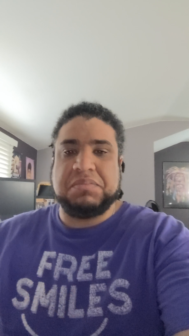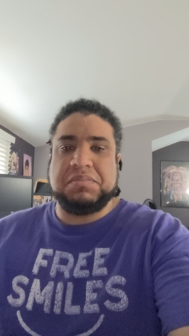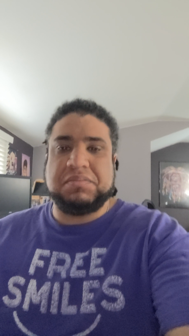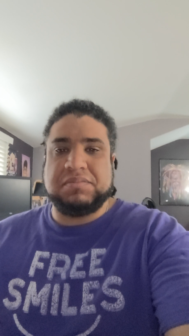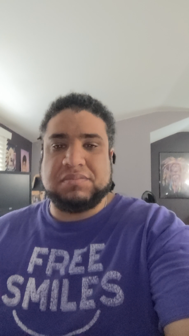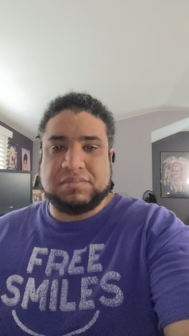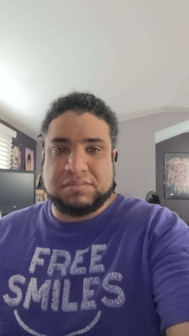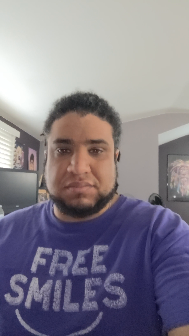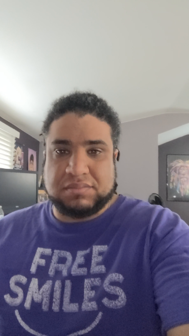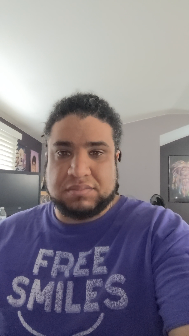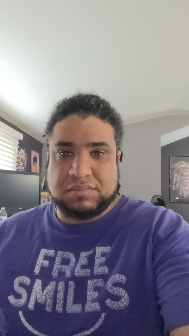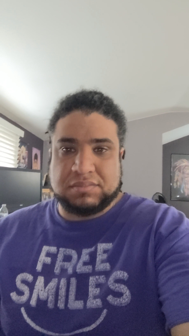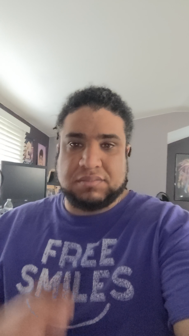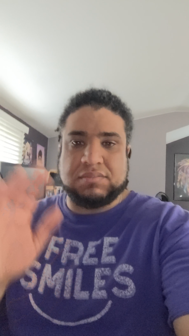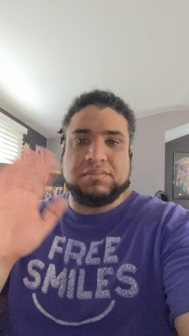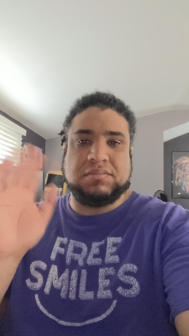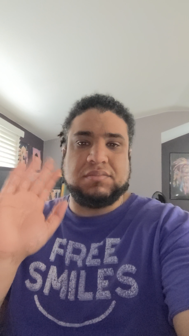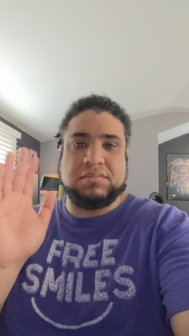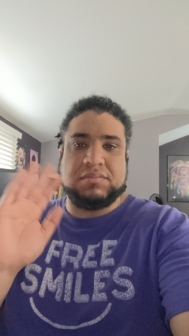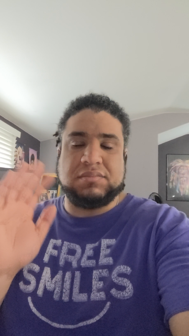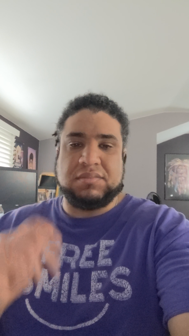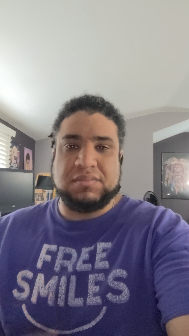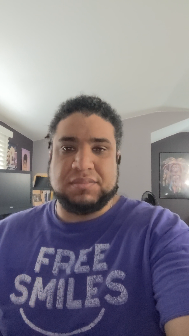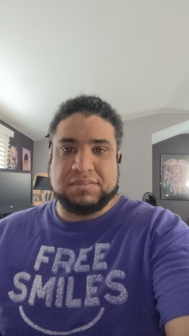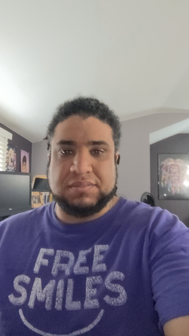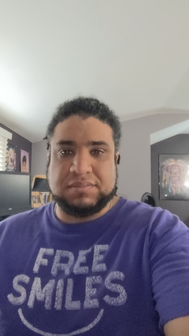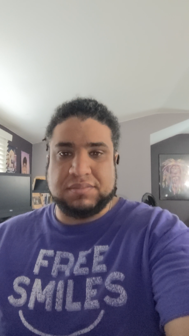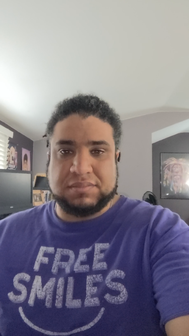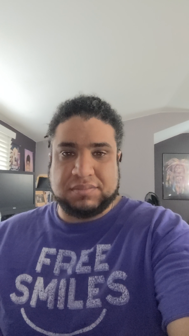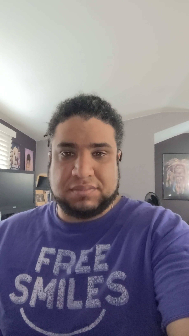hi